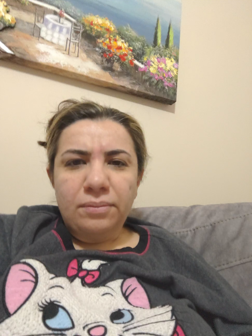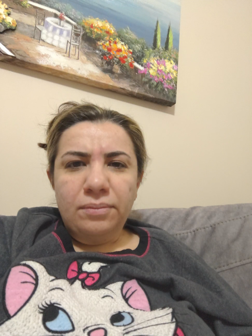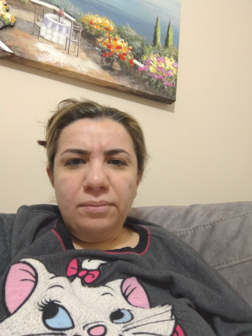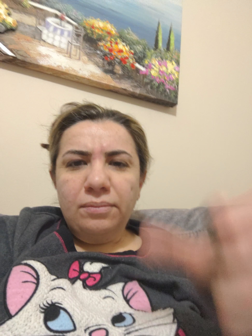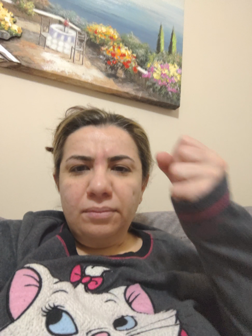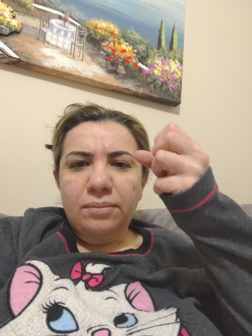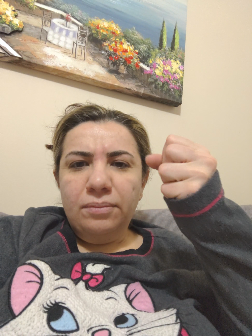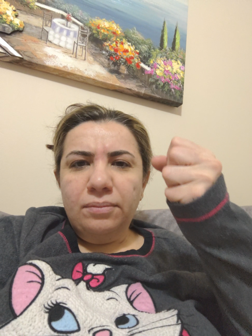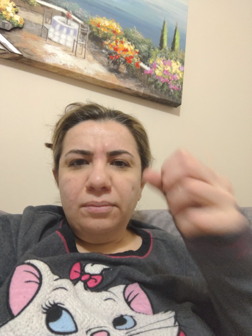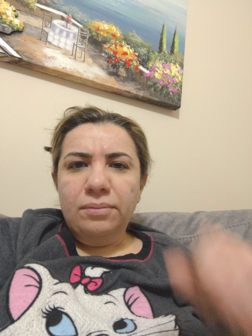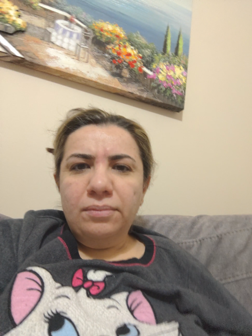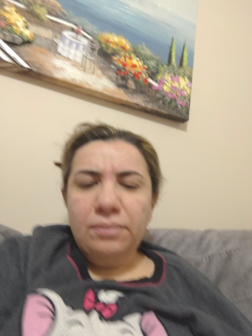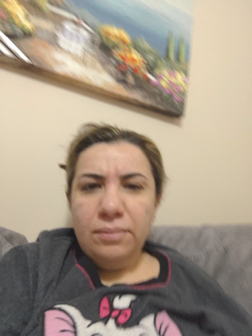milk